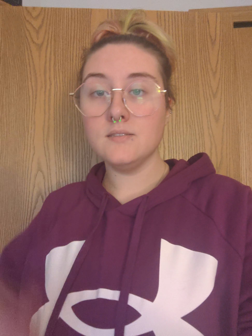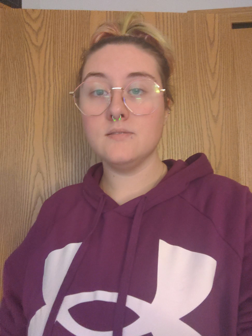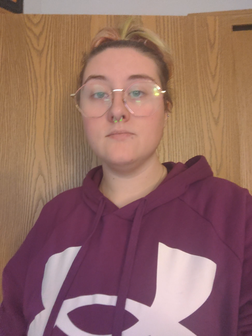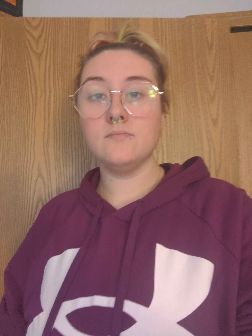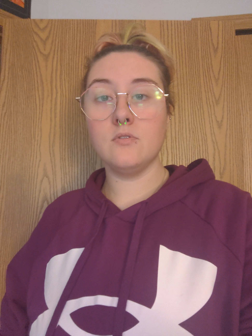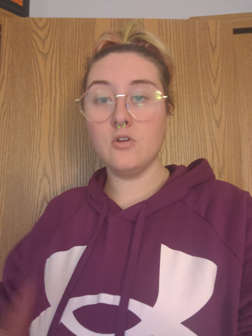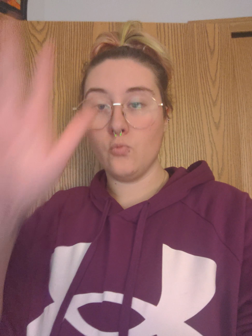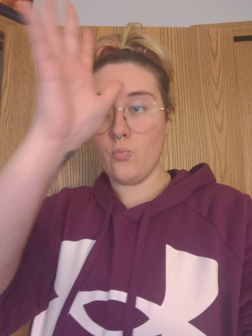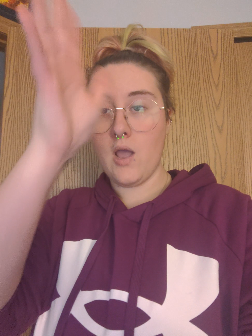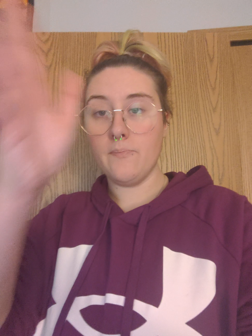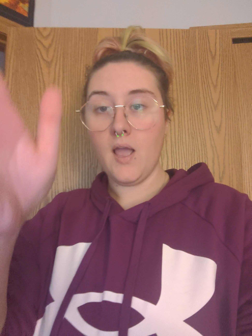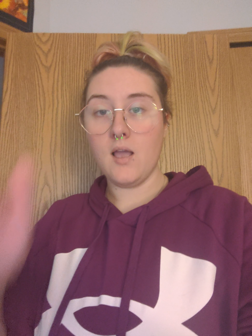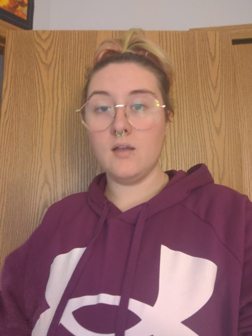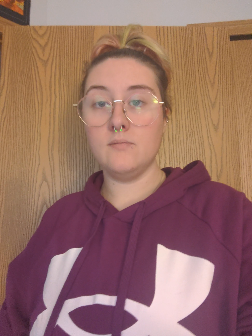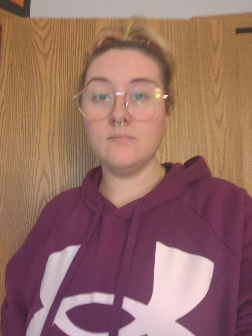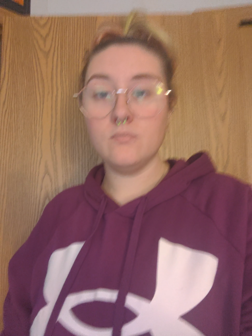grandpa